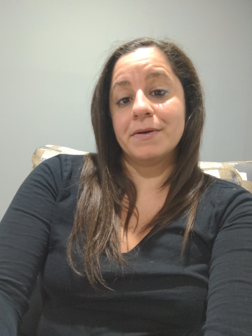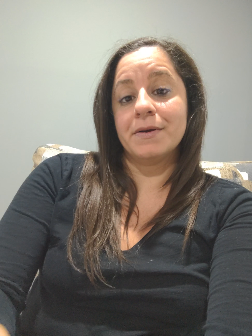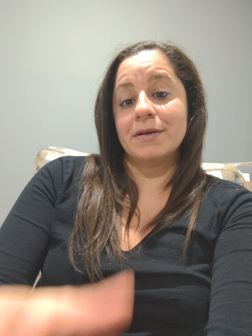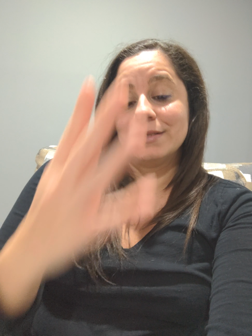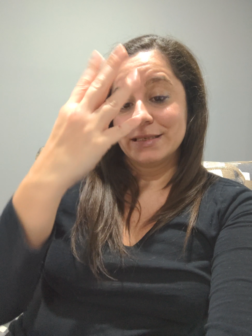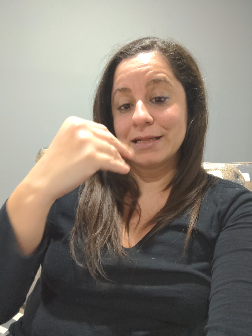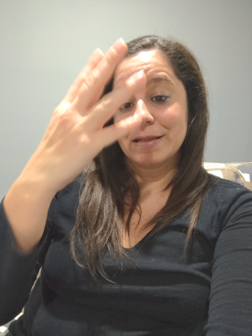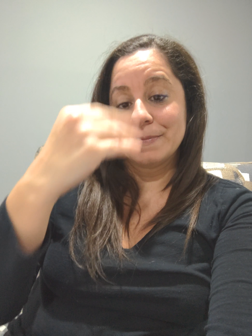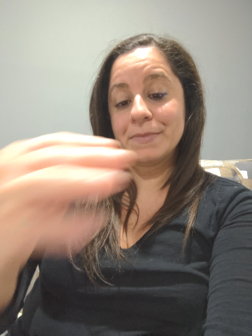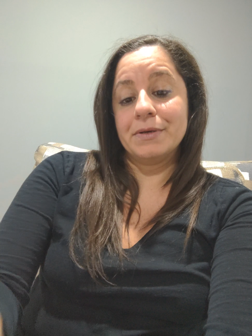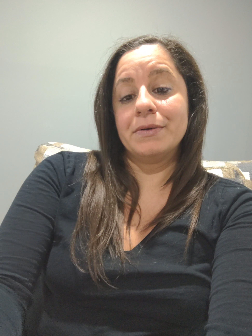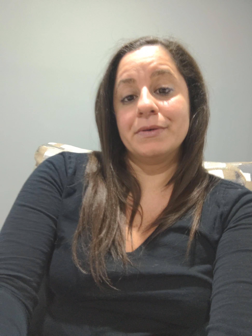sleepy